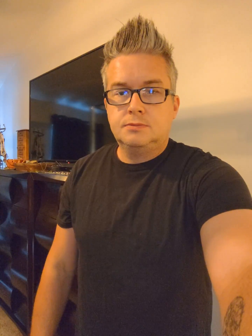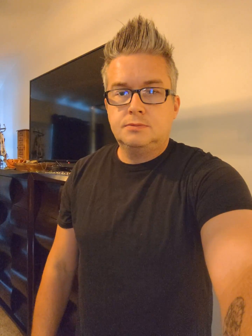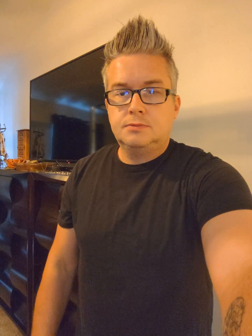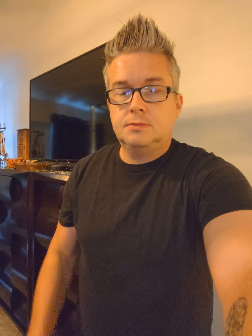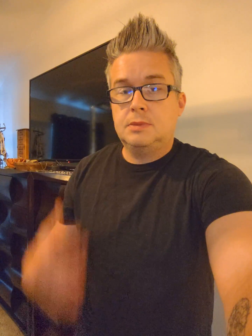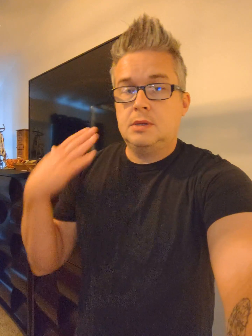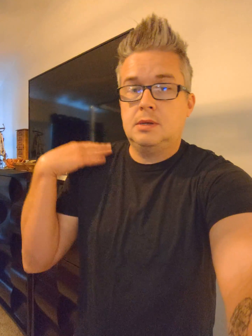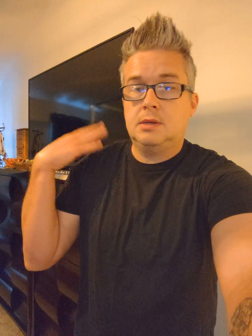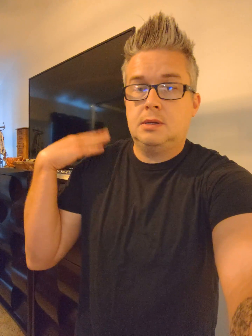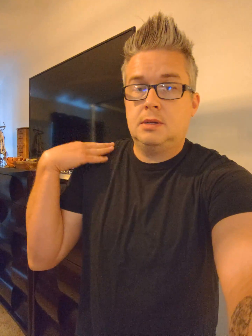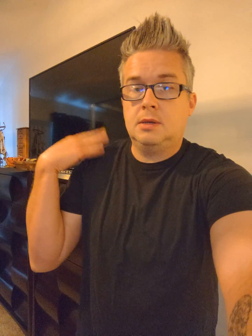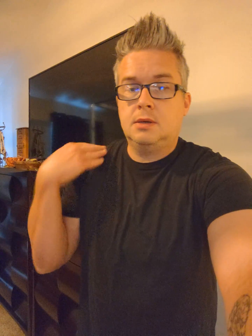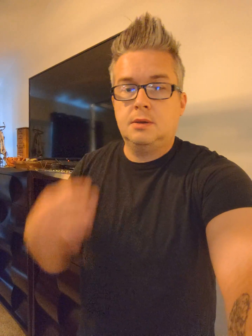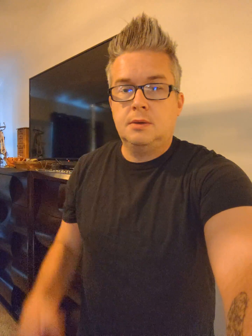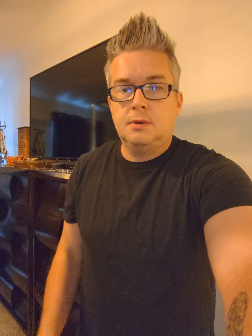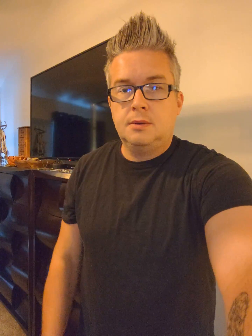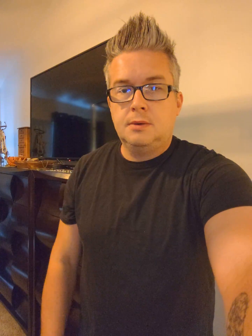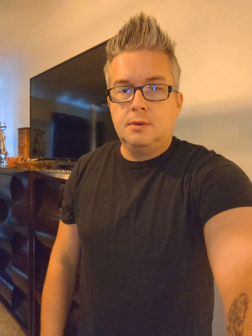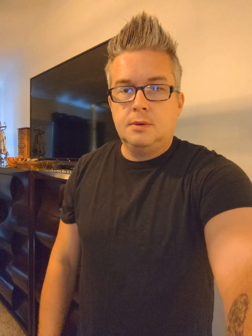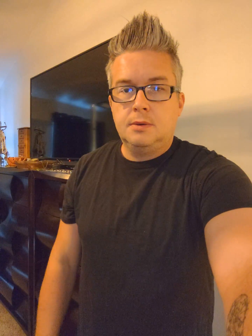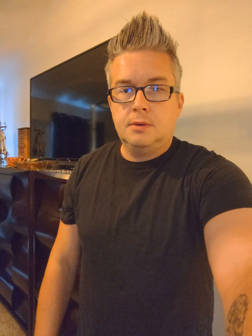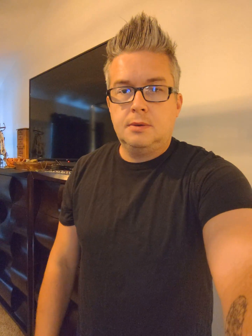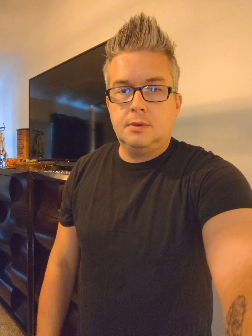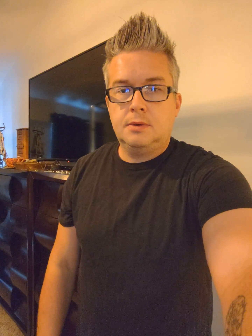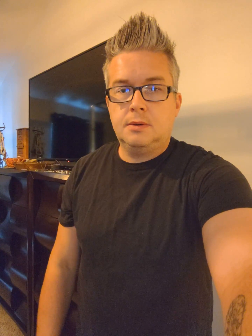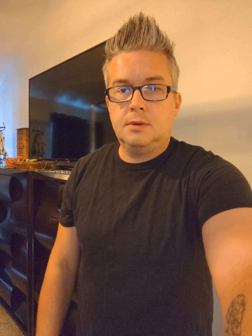shoulder